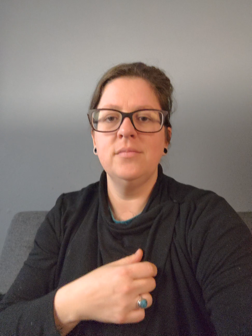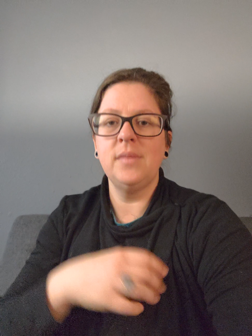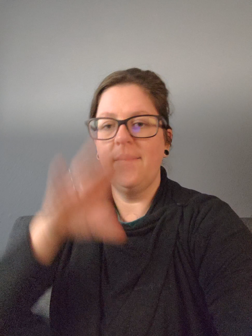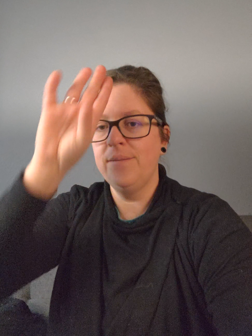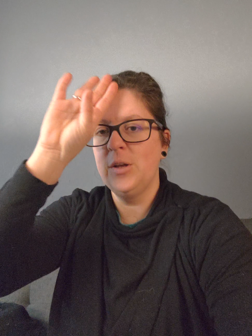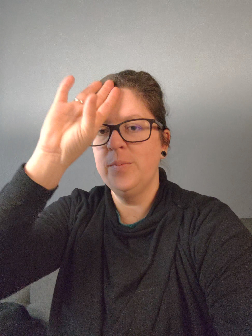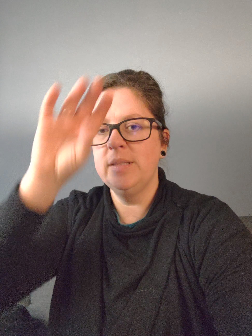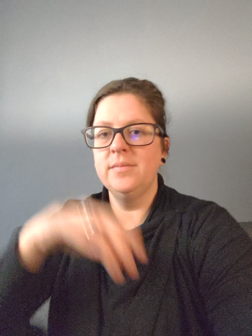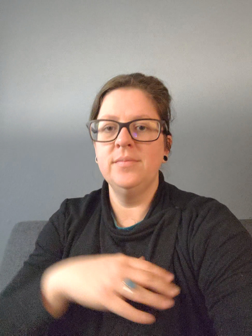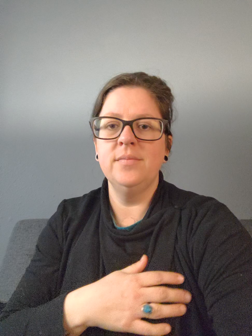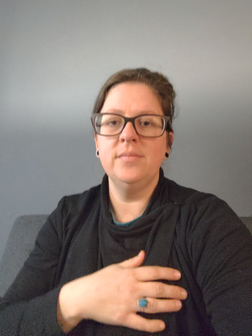fireman